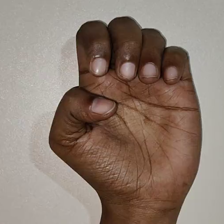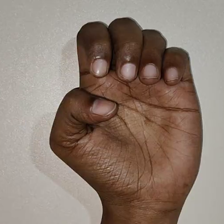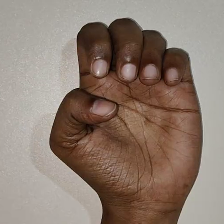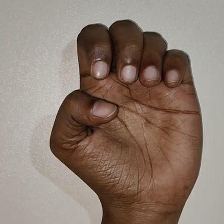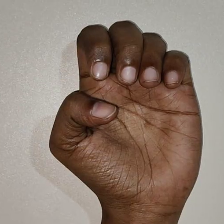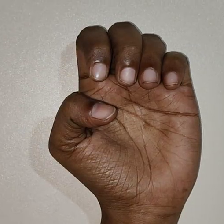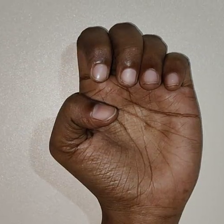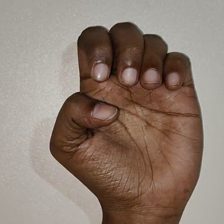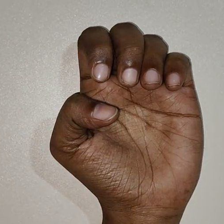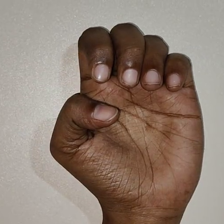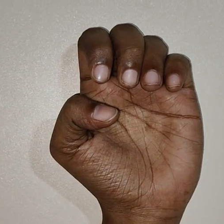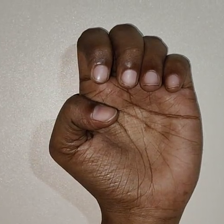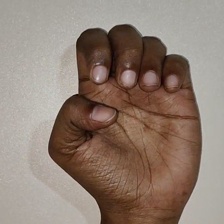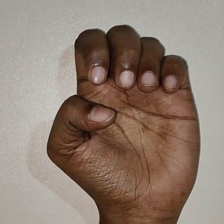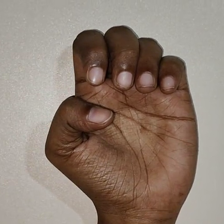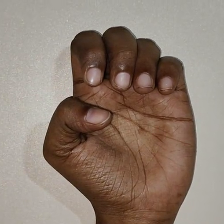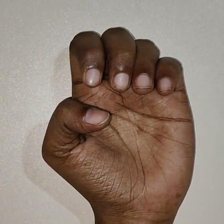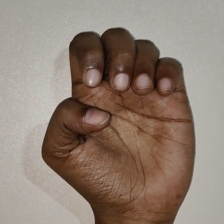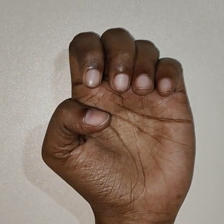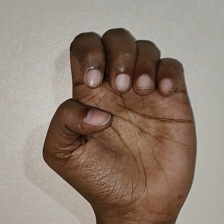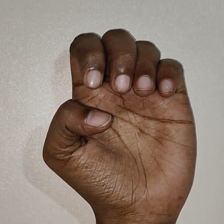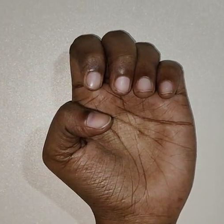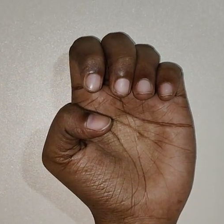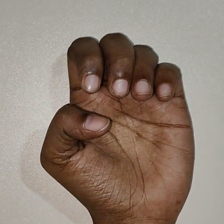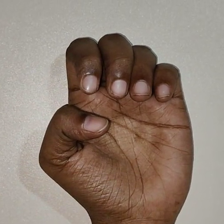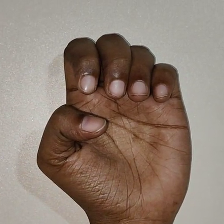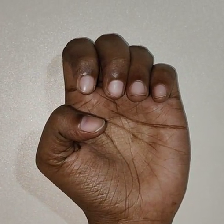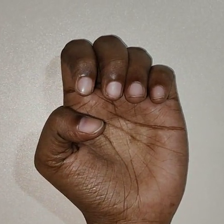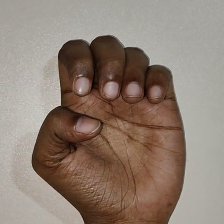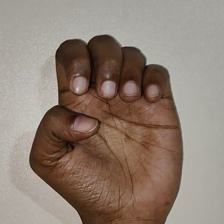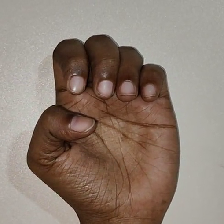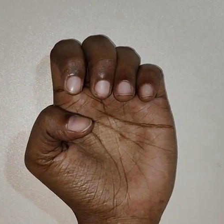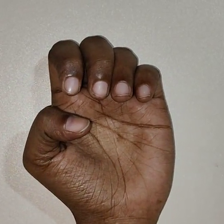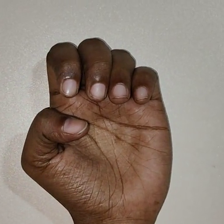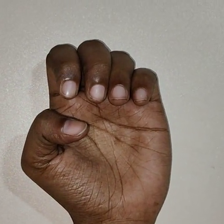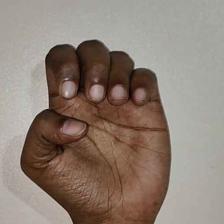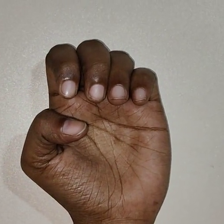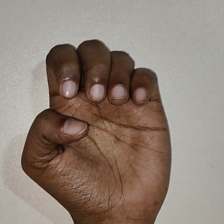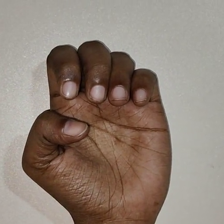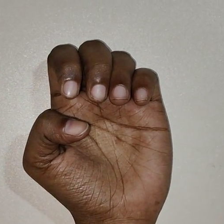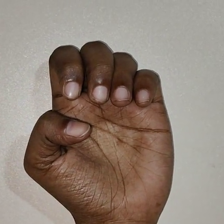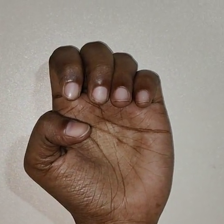ഇ